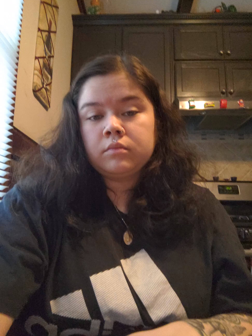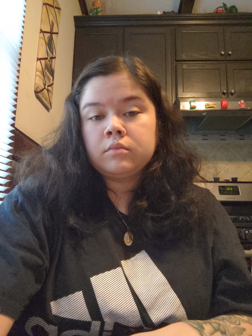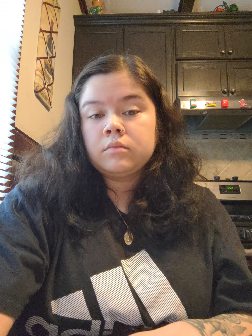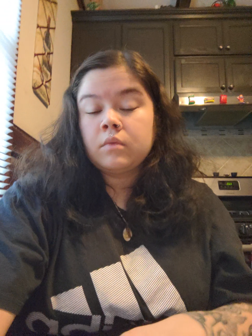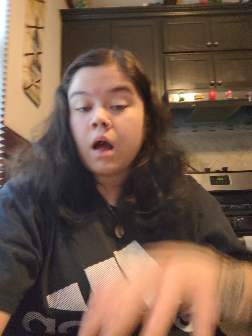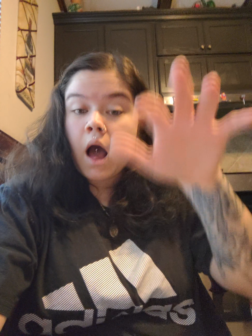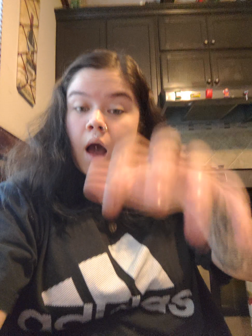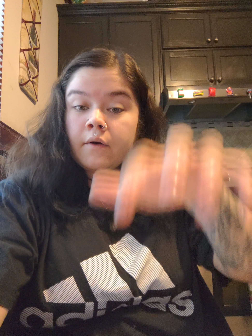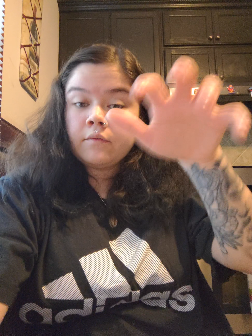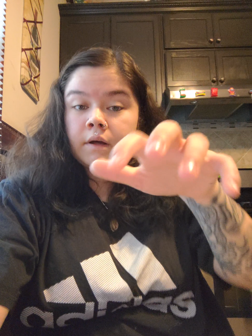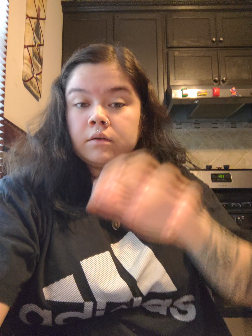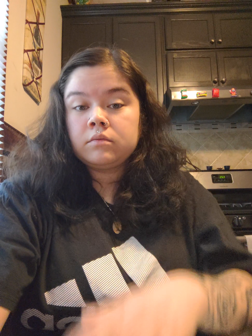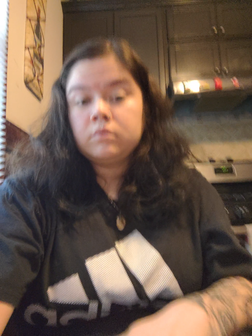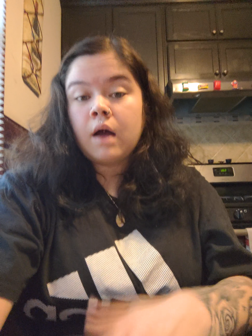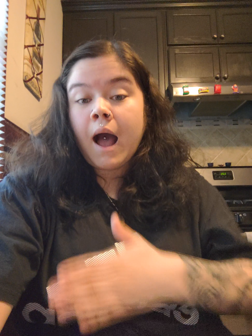alligator